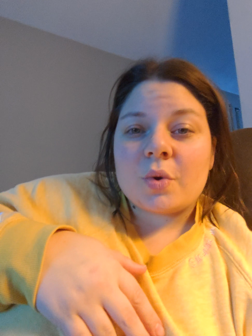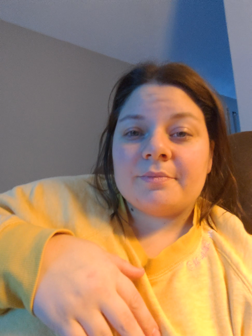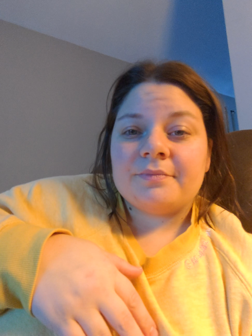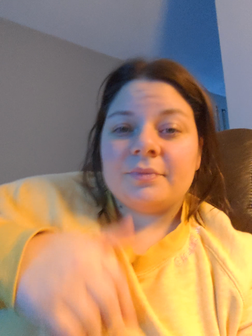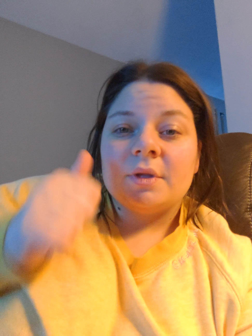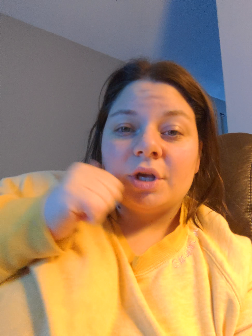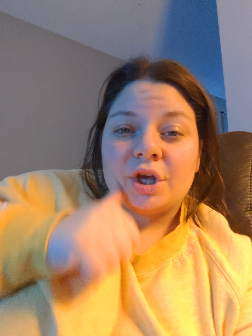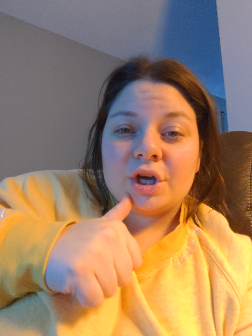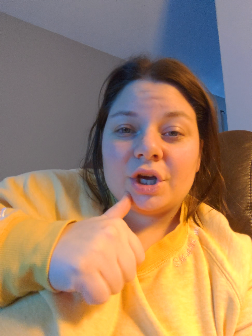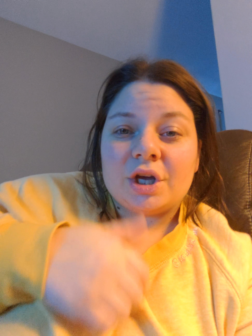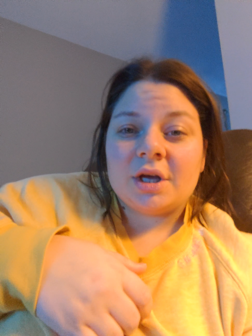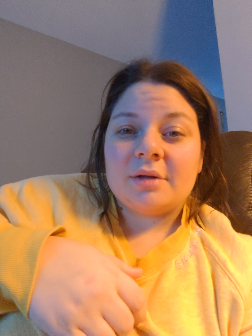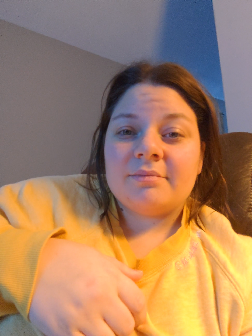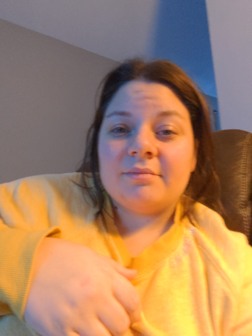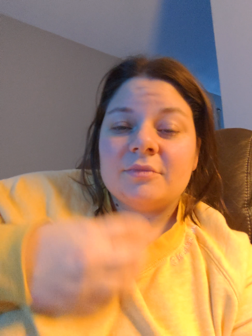girl